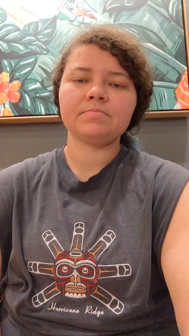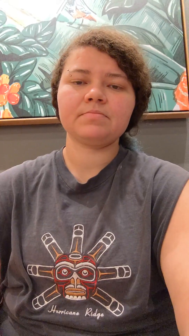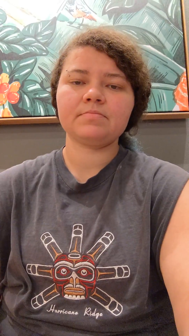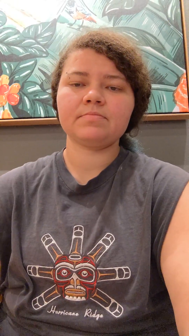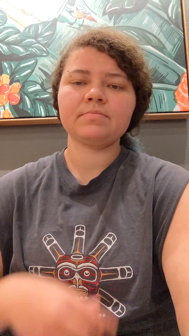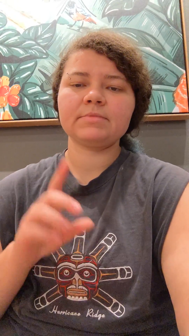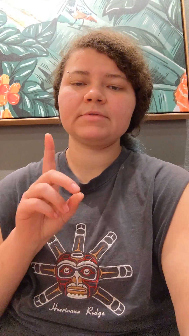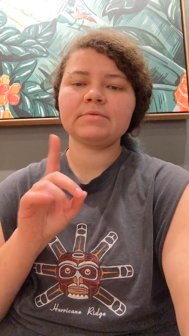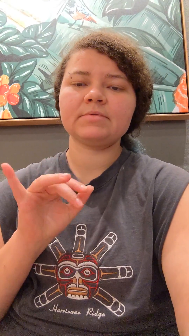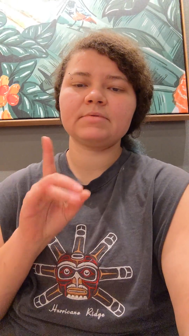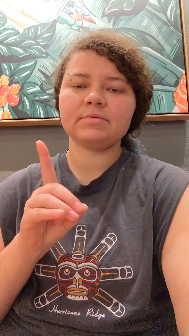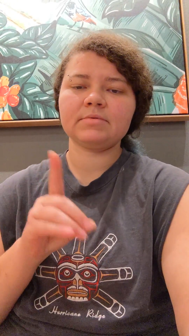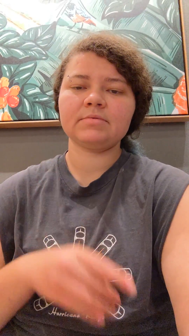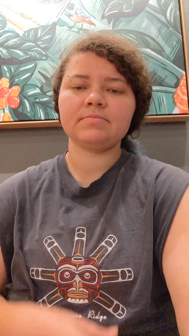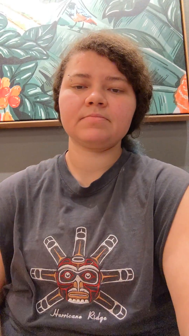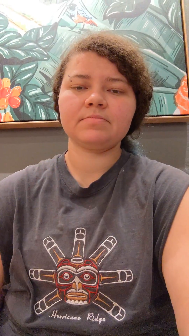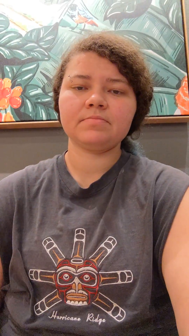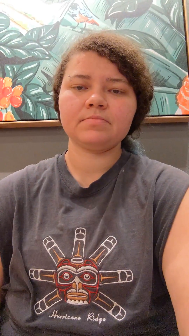did